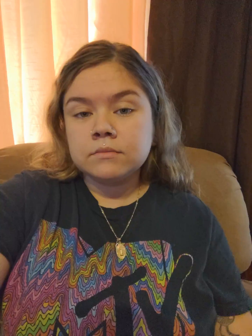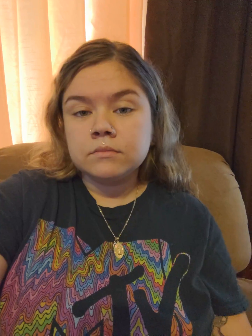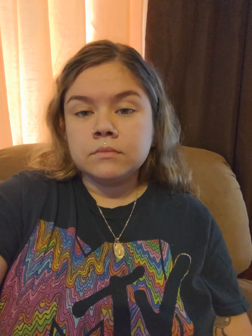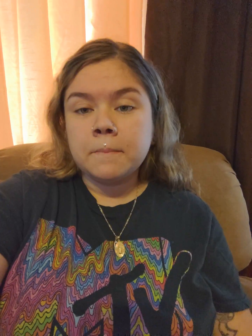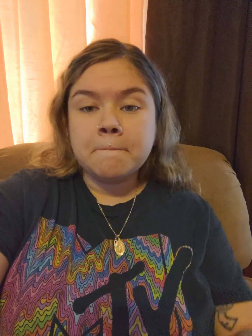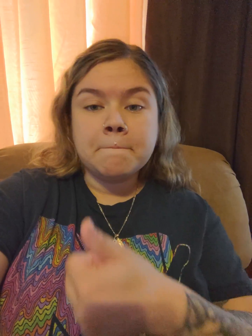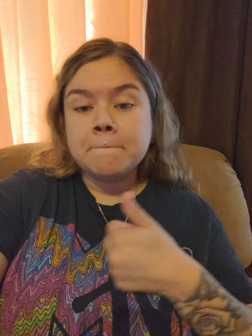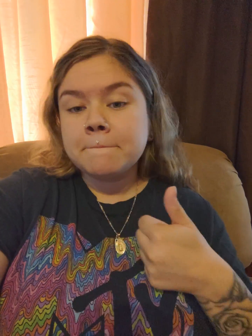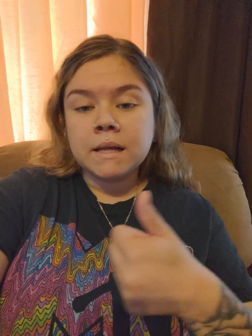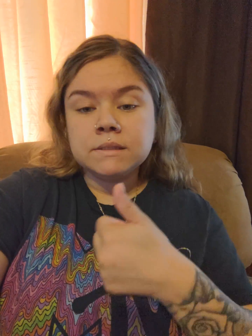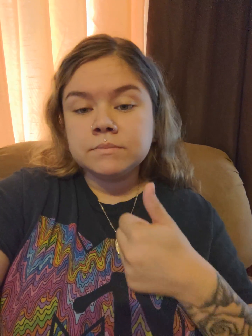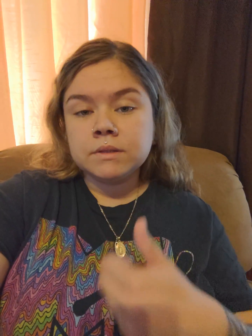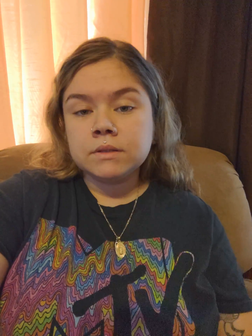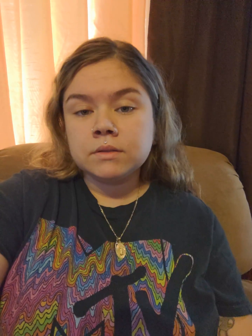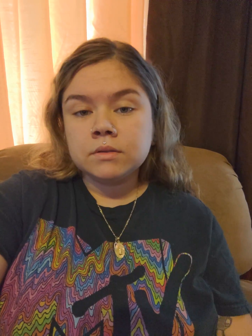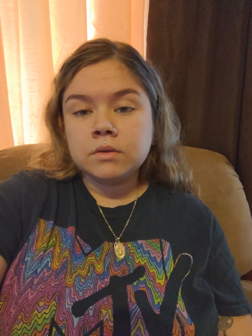basement